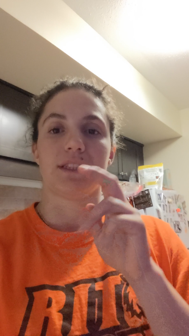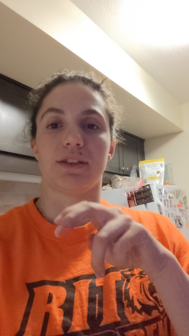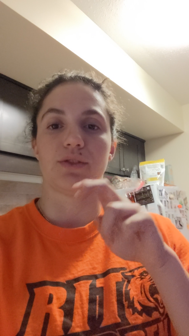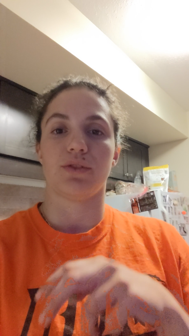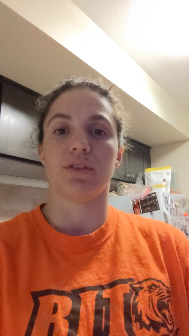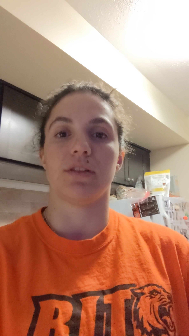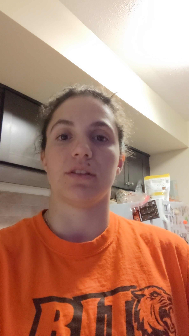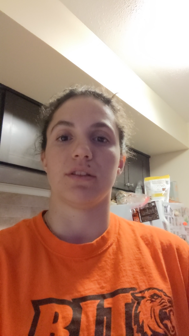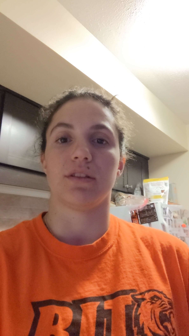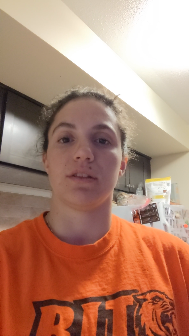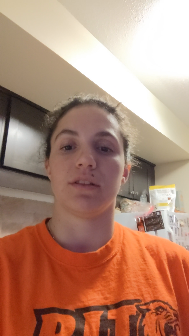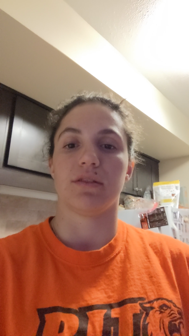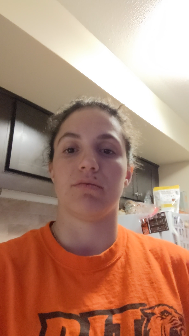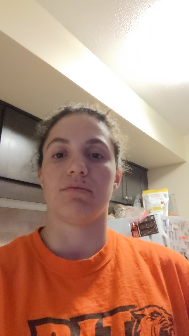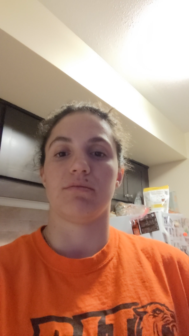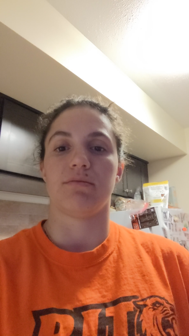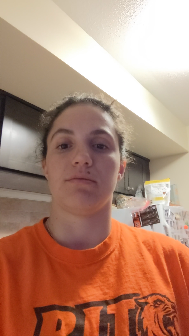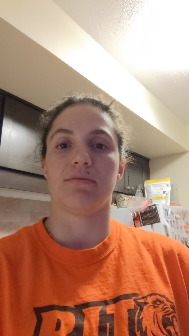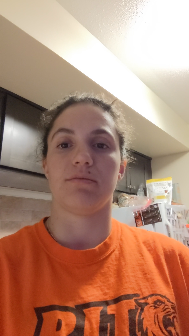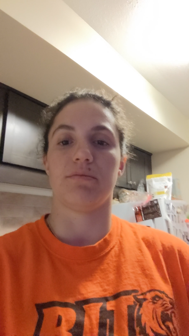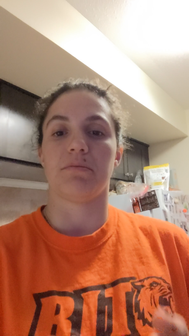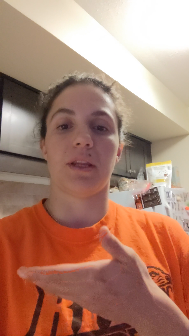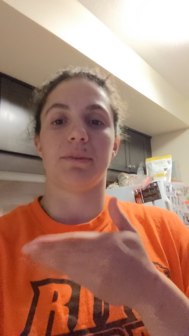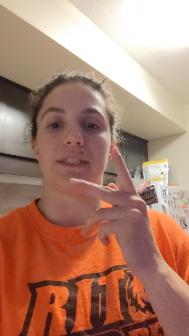babysitter